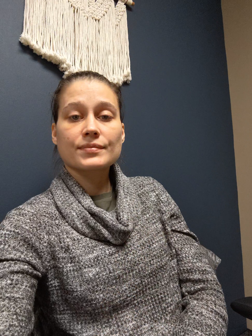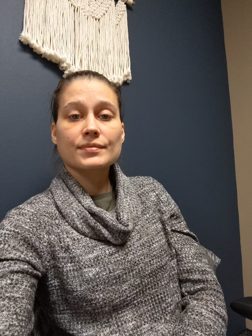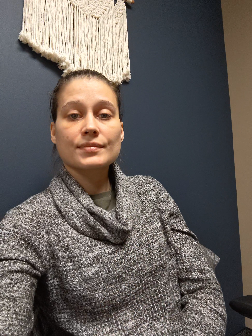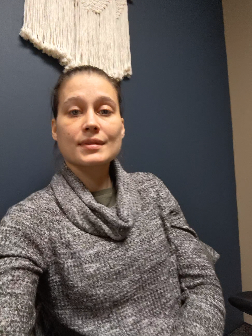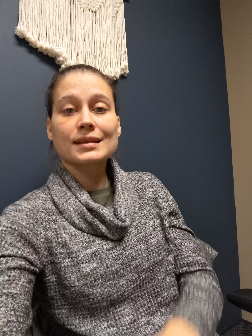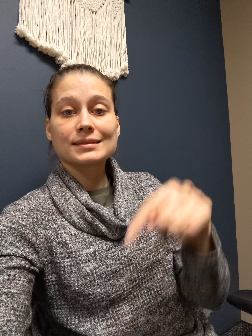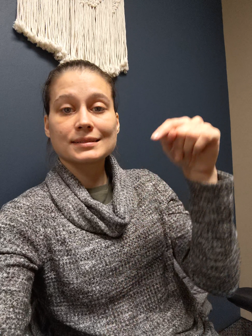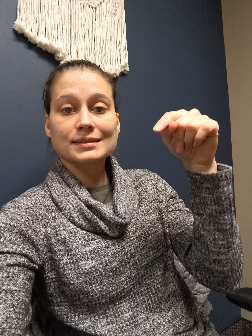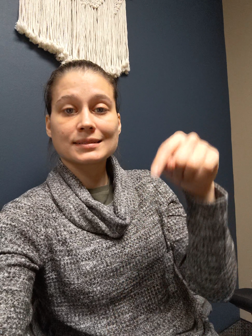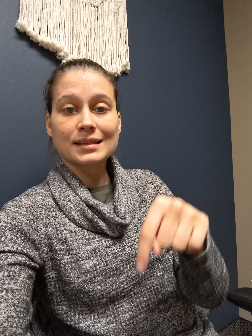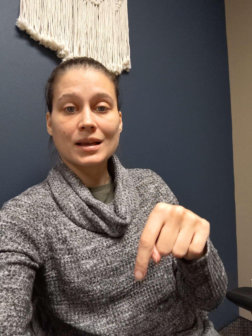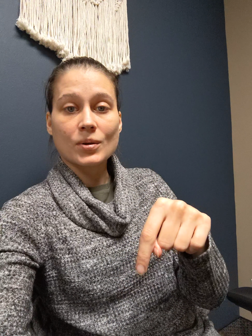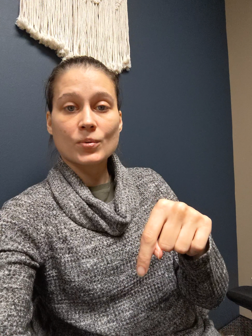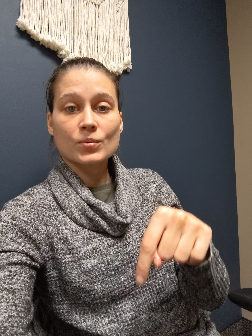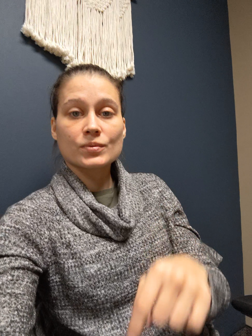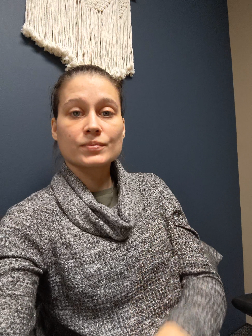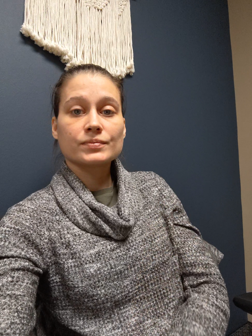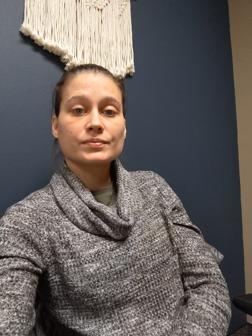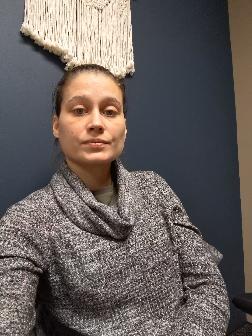down